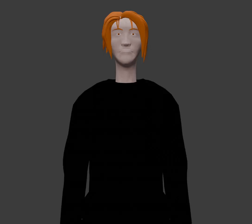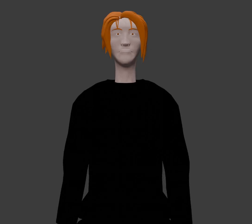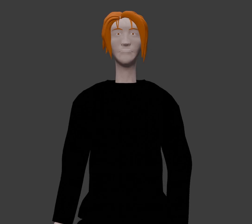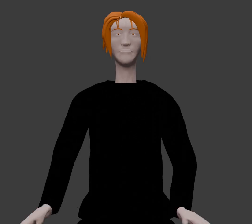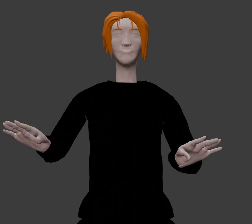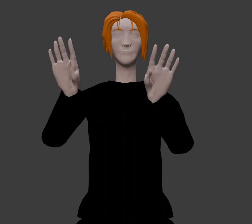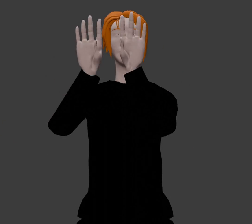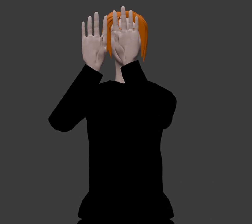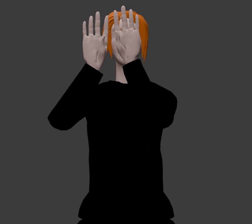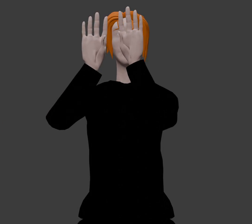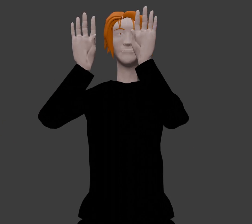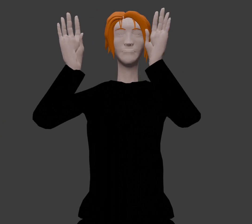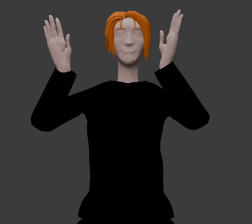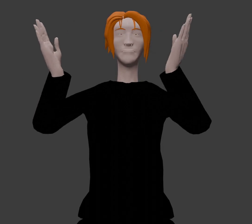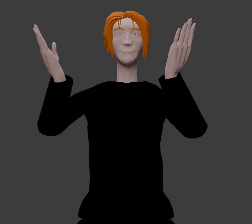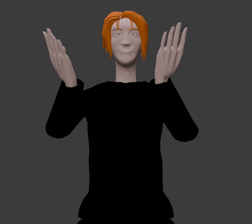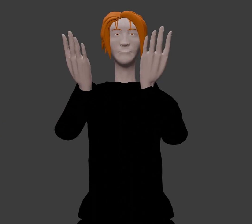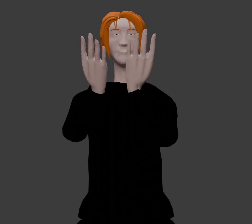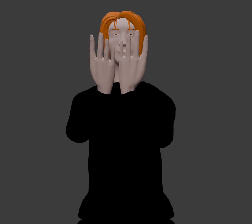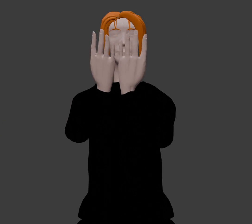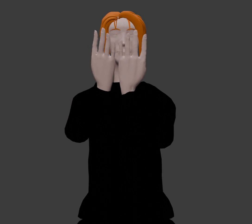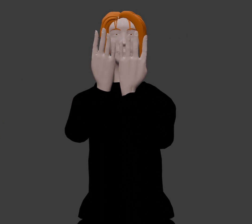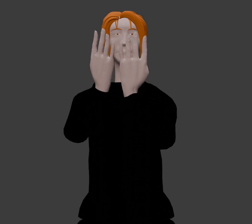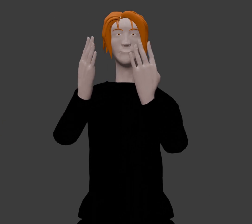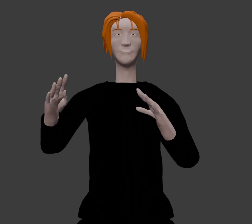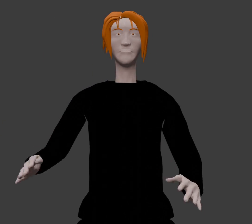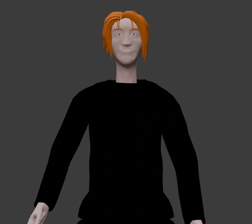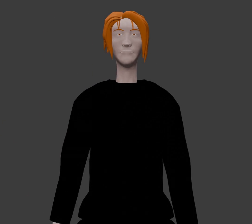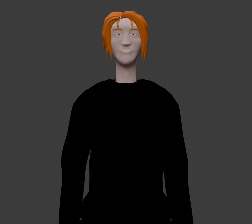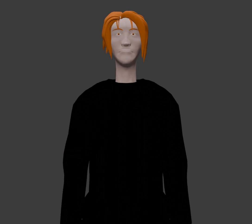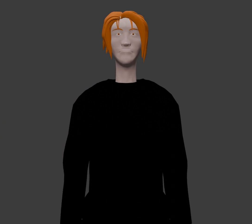Bagel